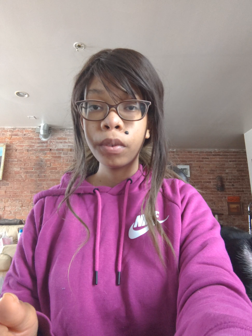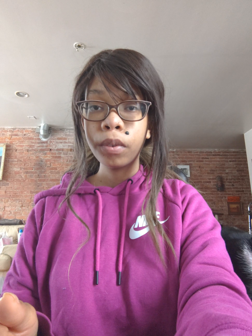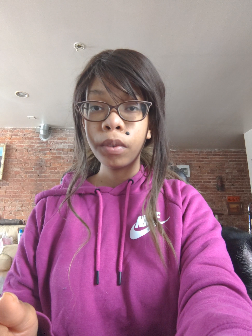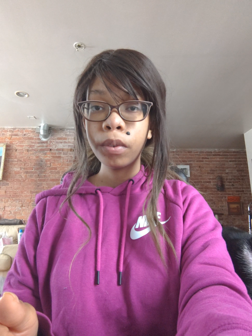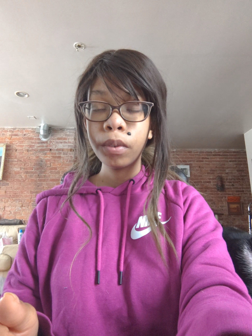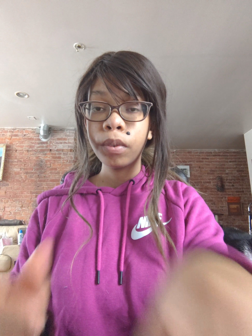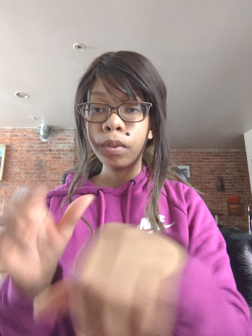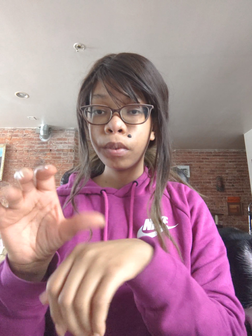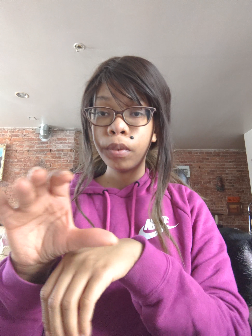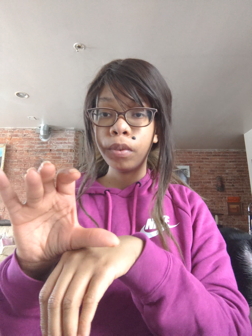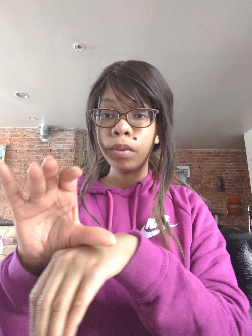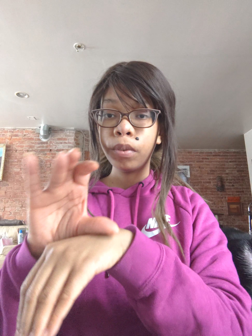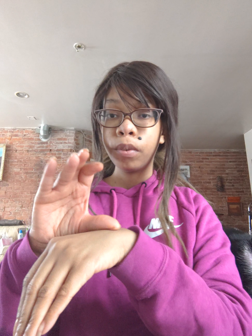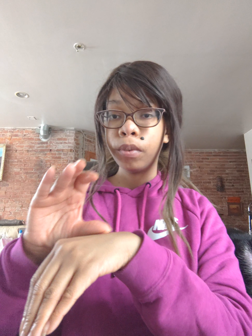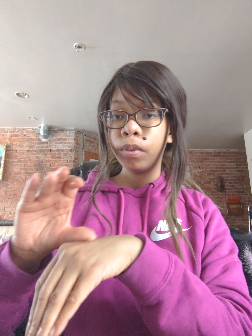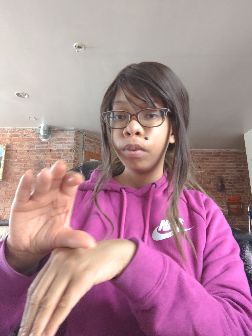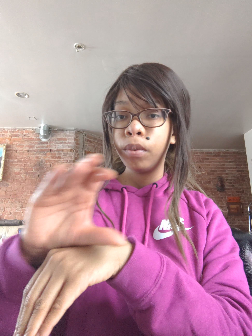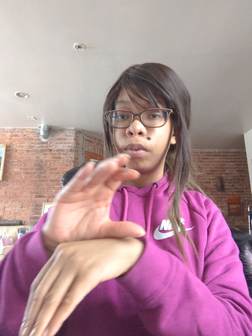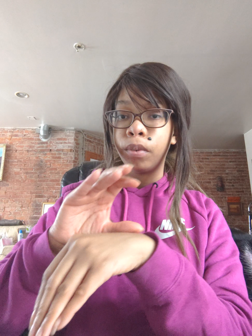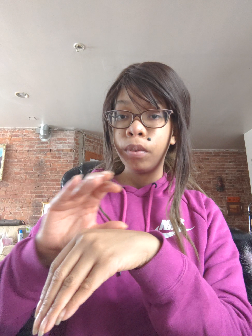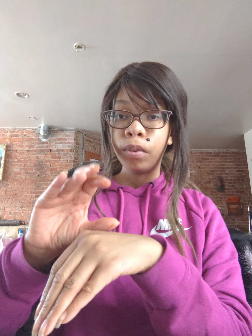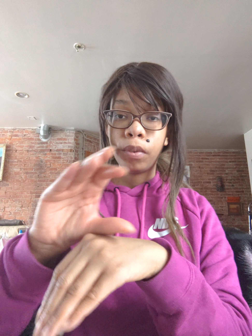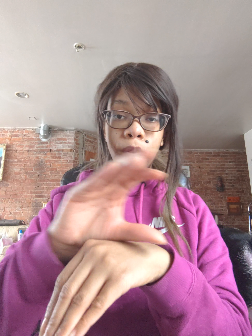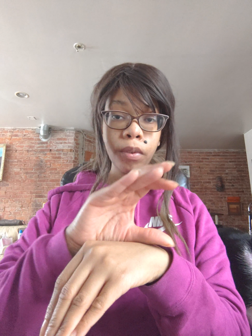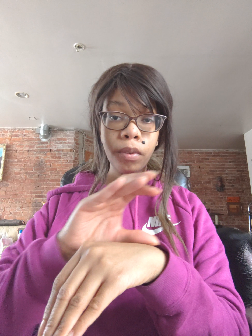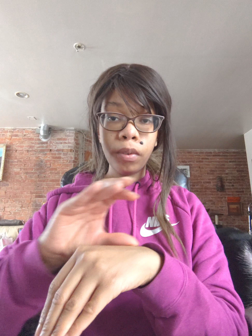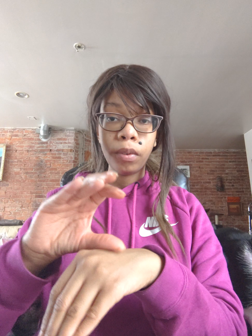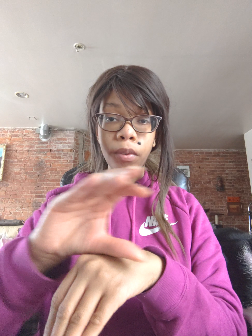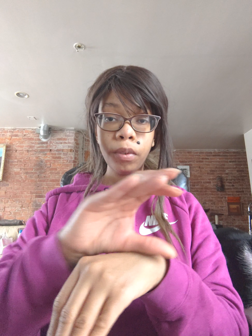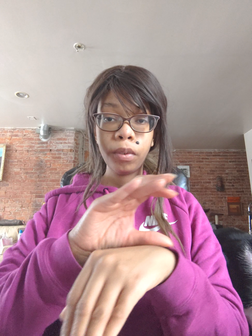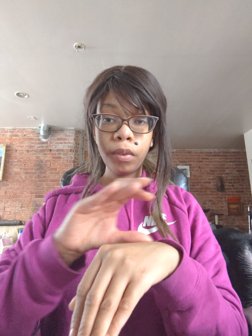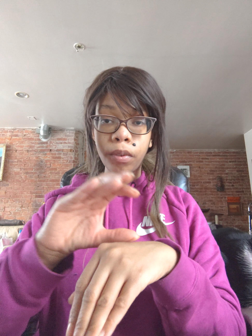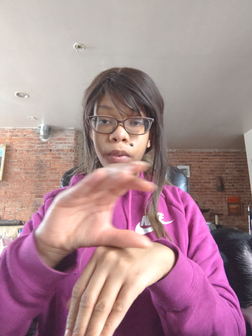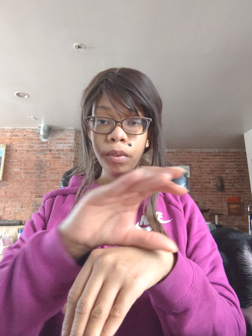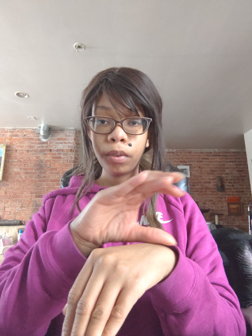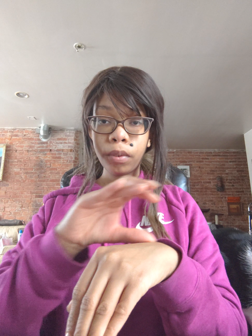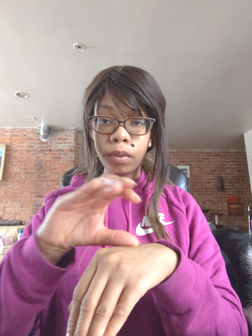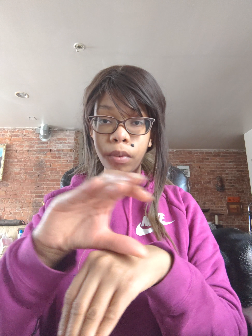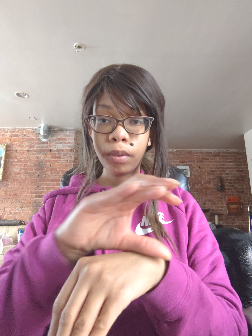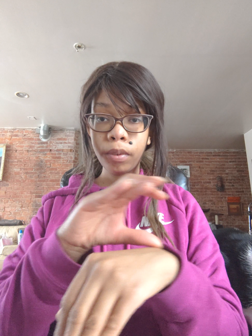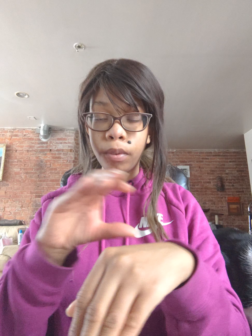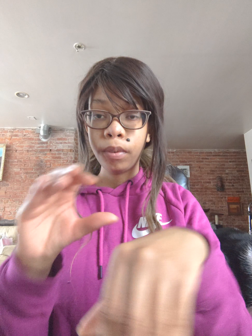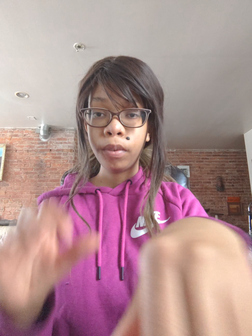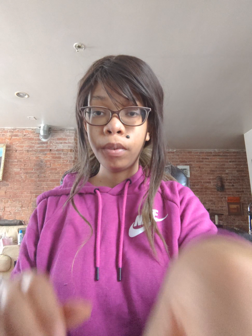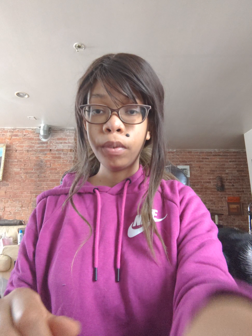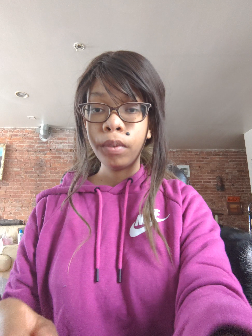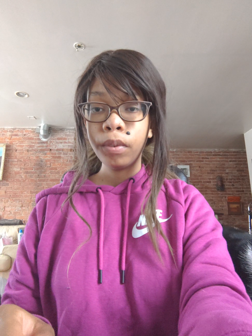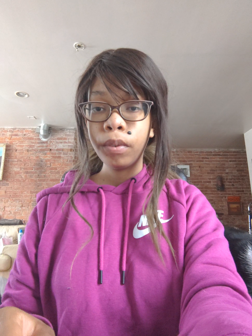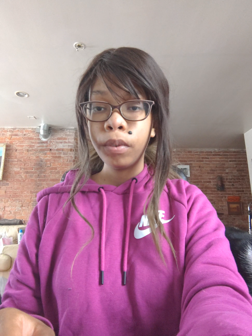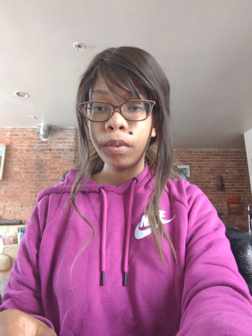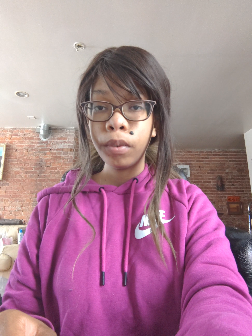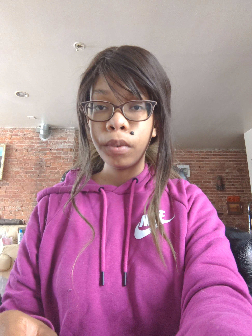chocolate